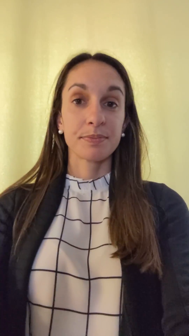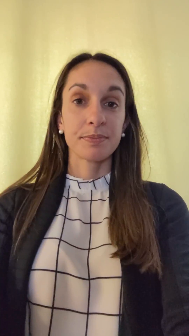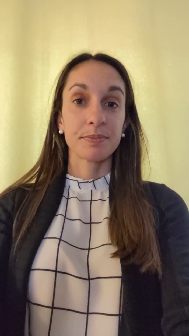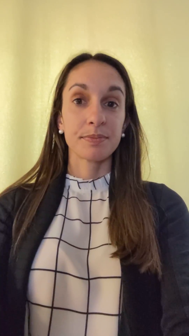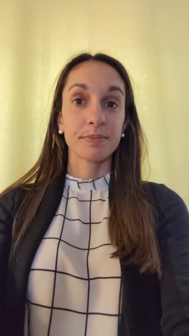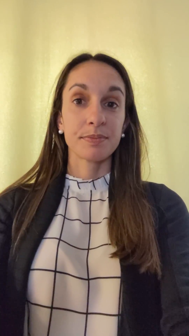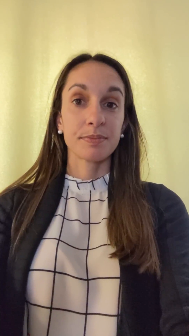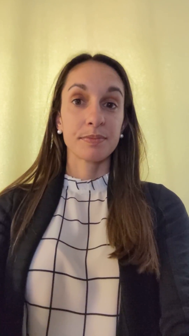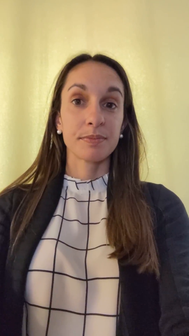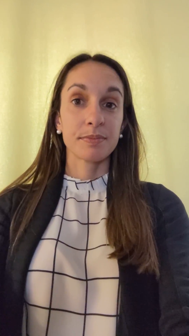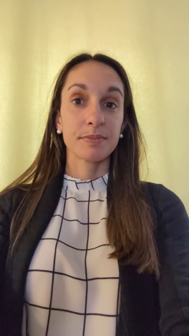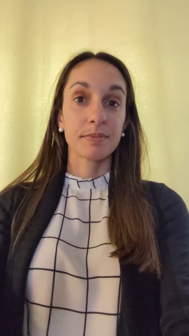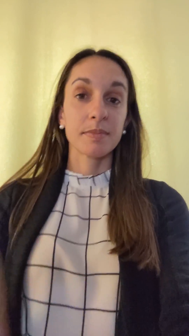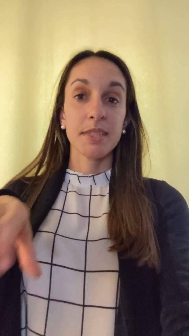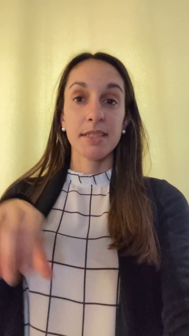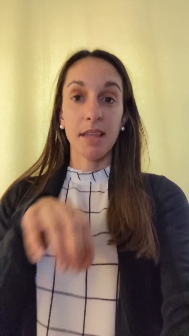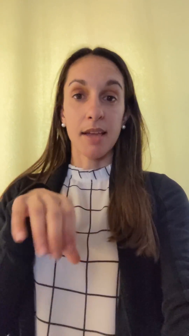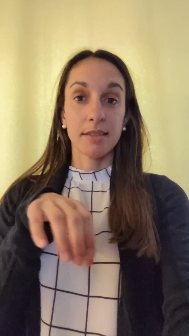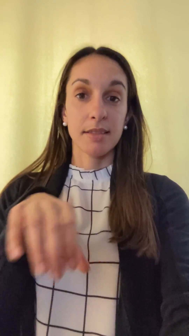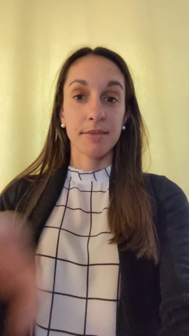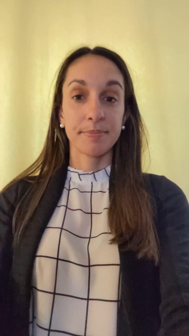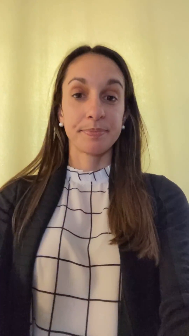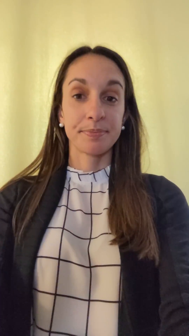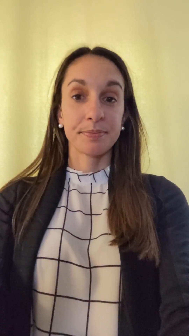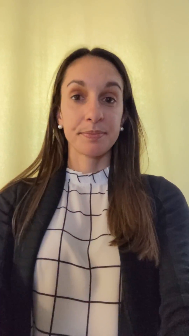does